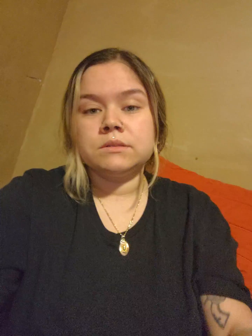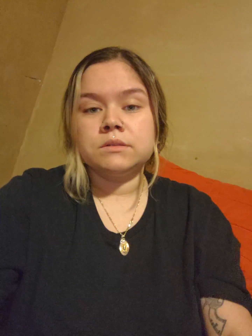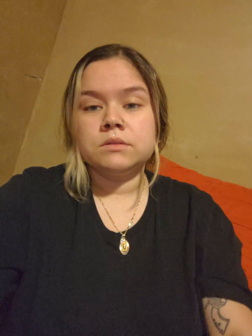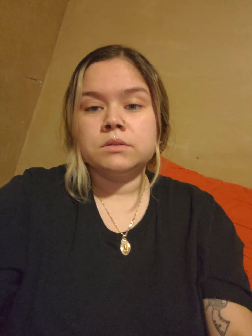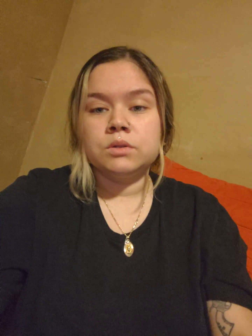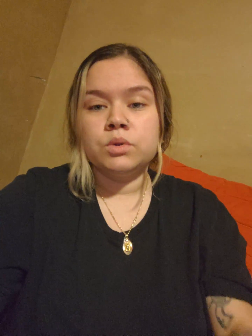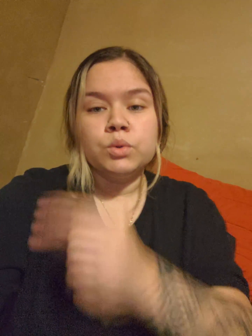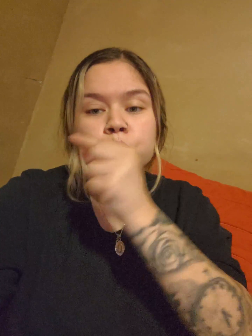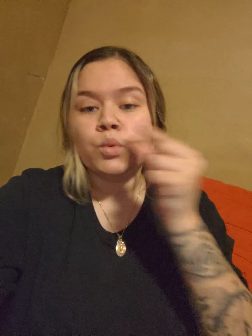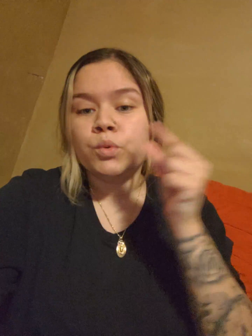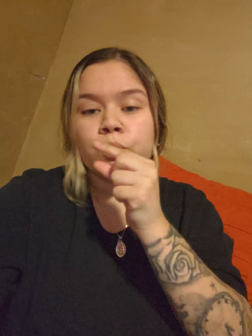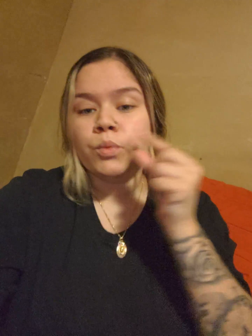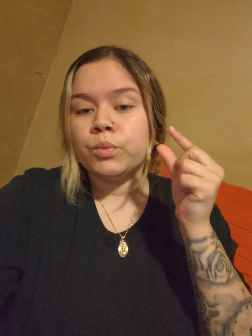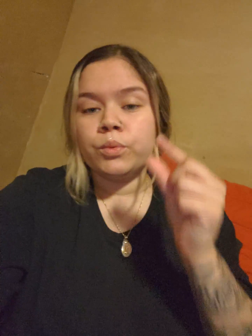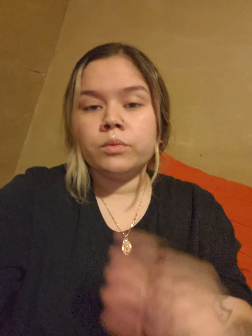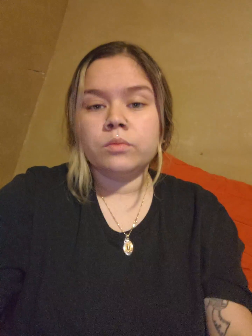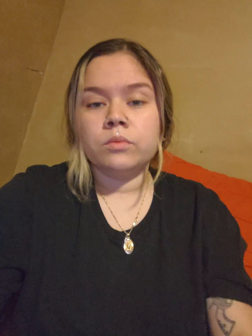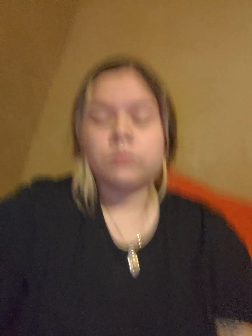glue